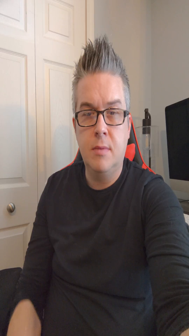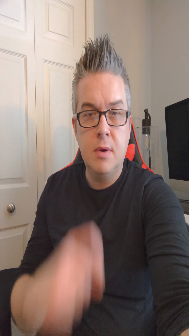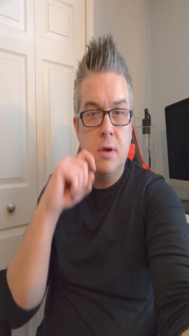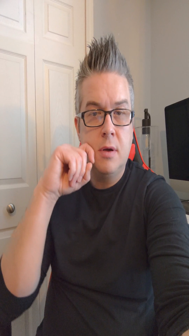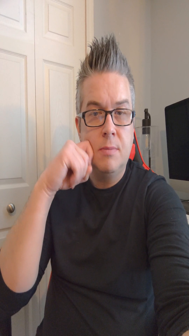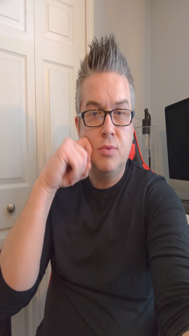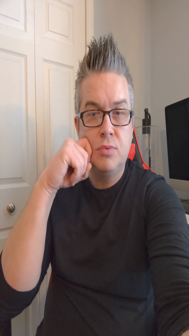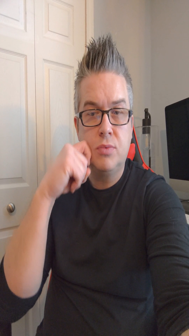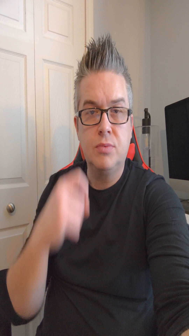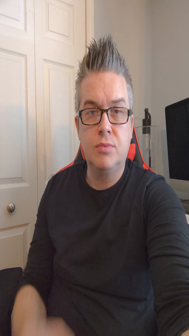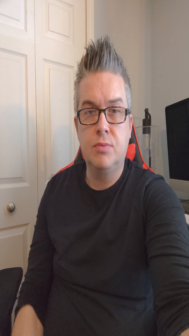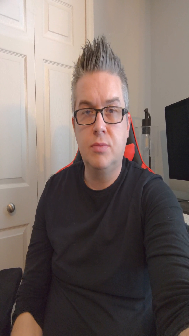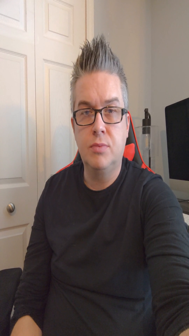apple